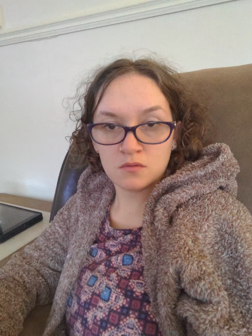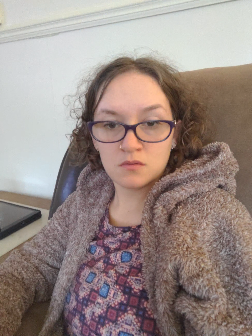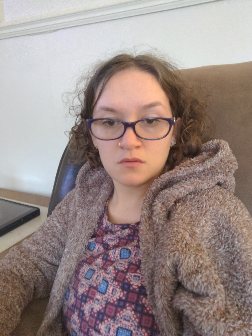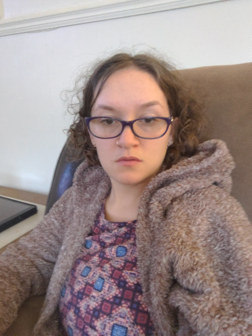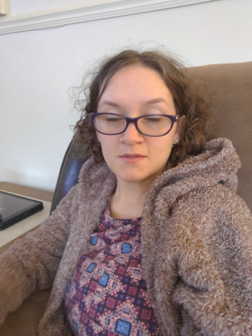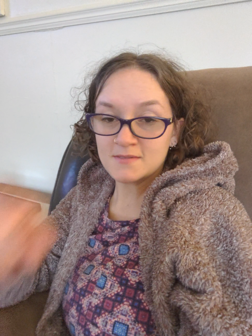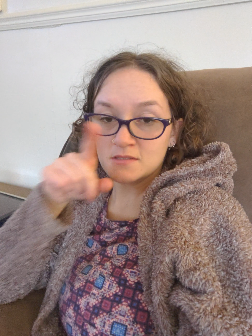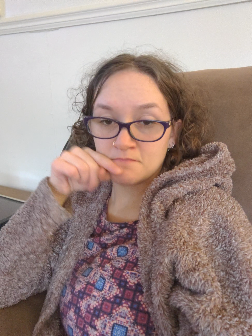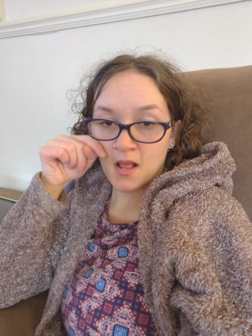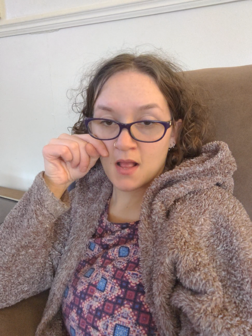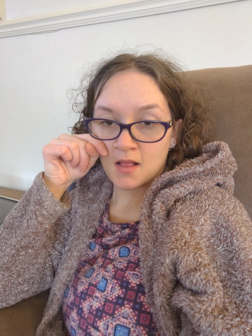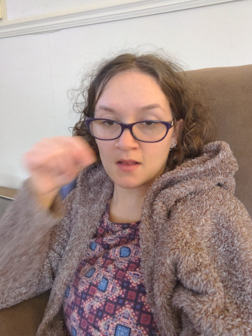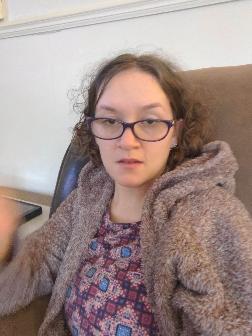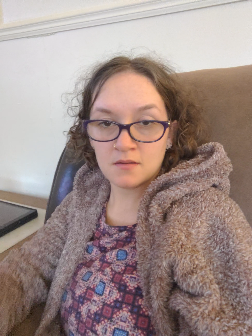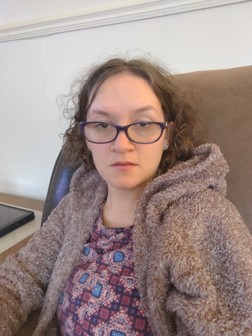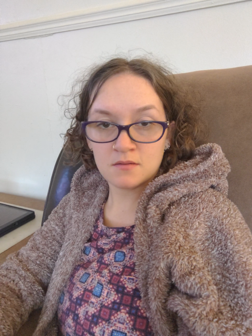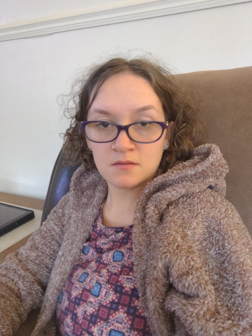smile